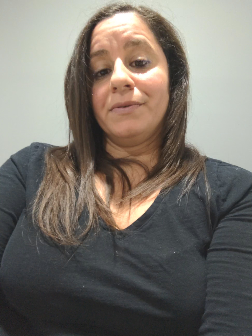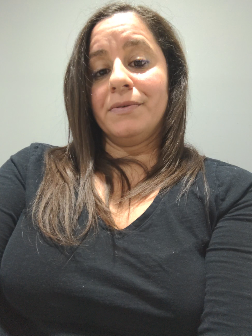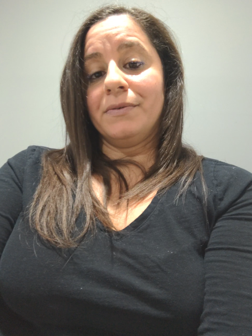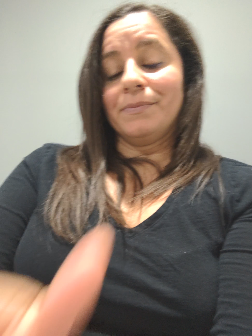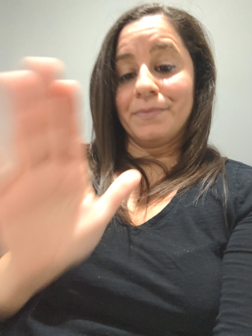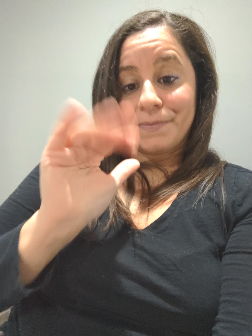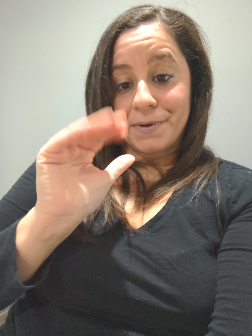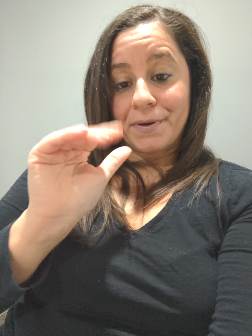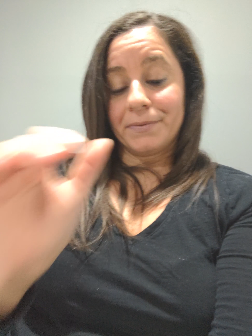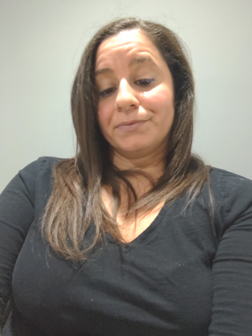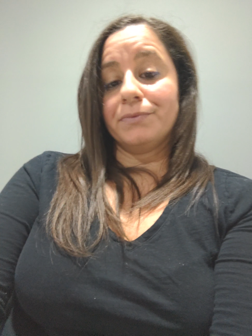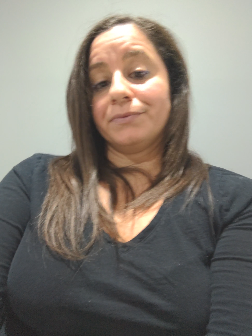bye